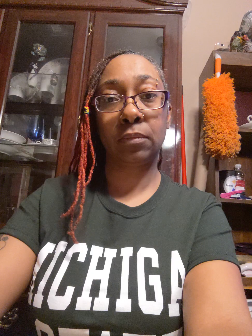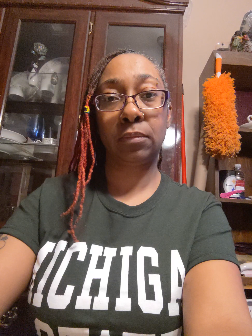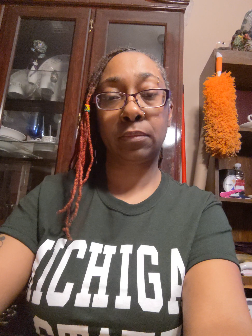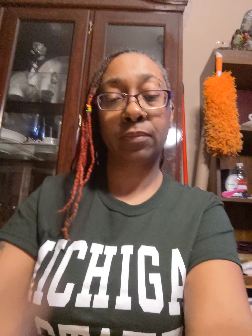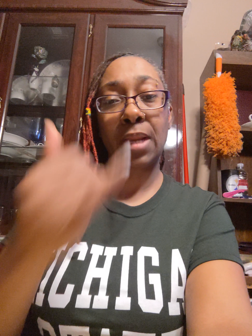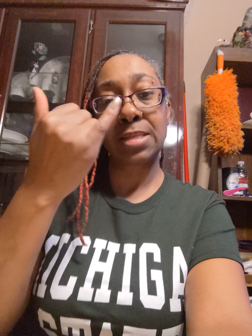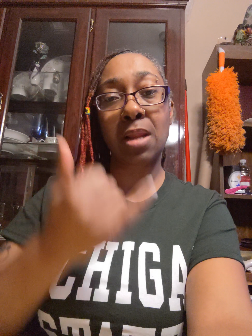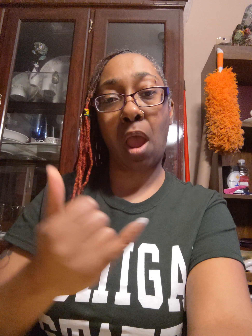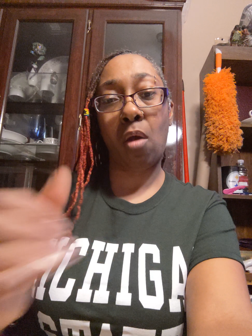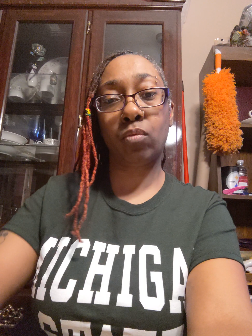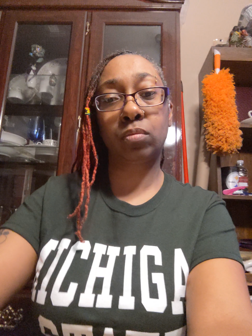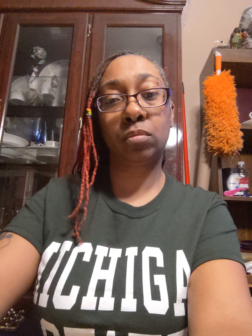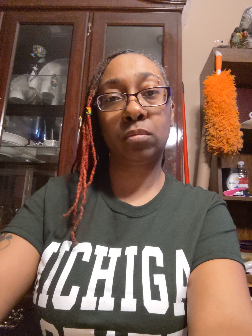now